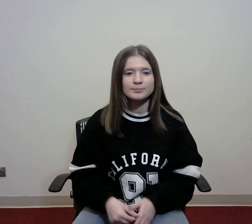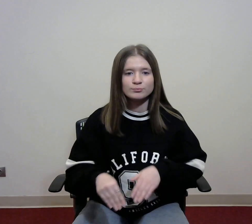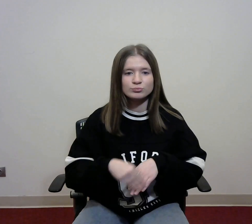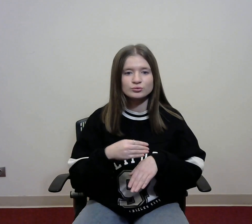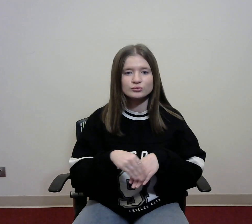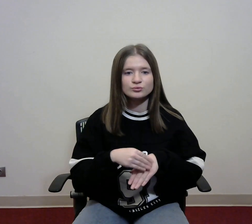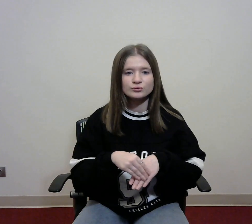yoldaşım